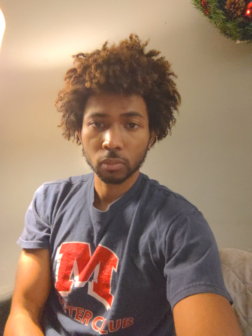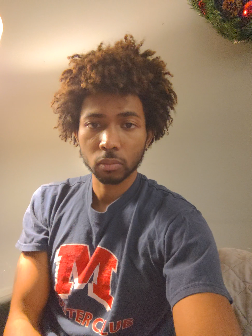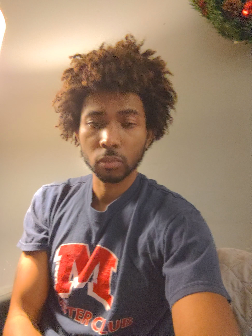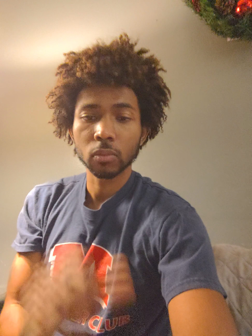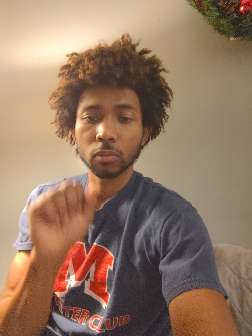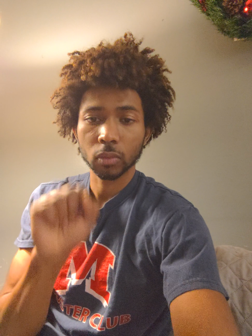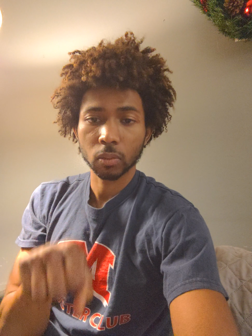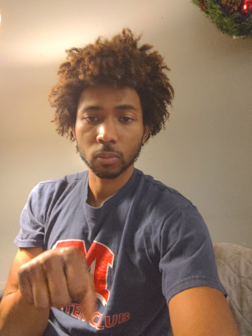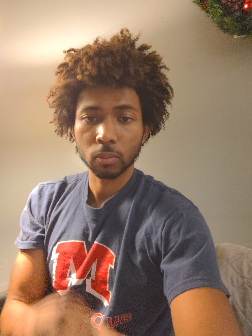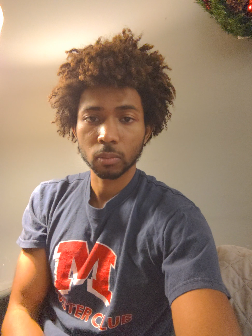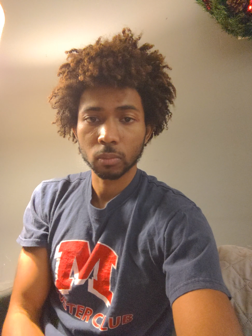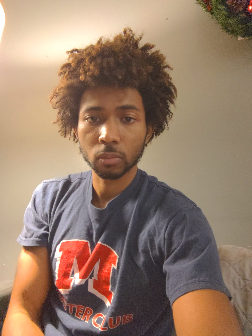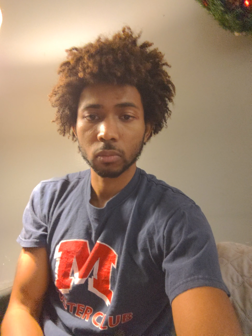can